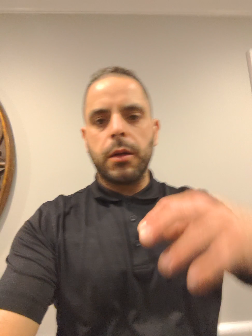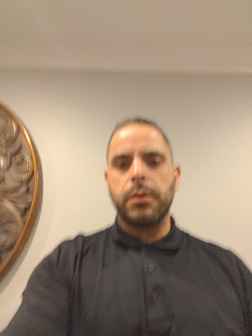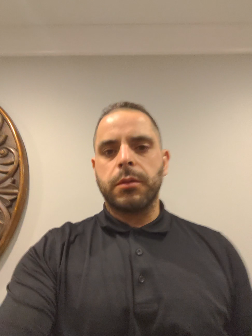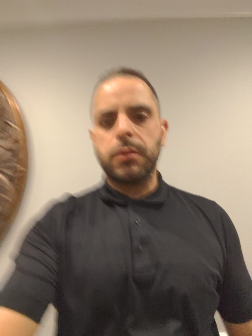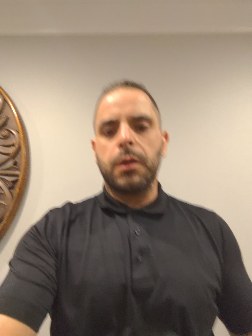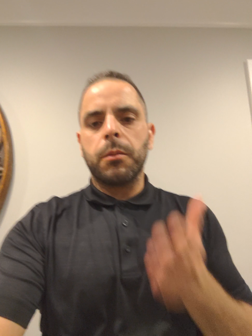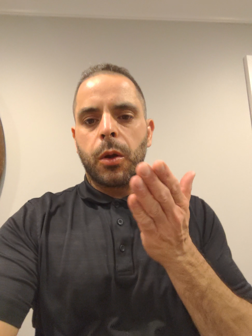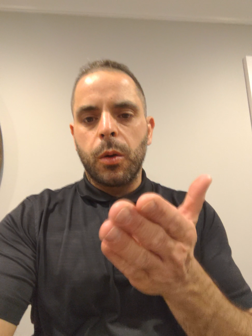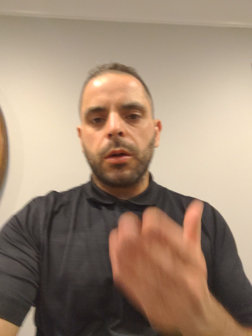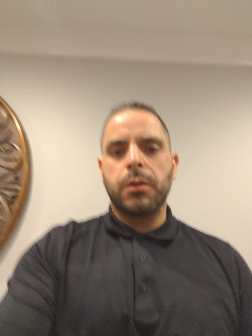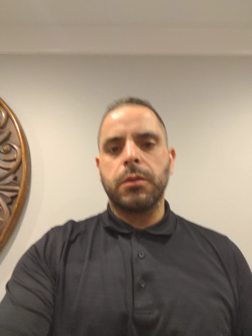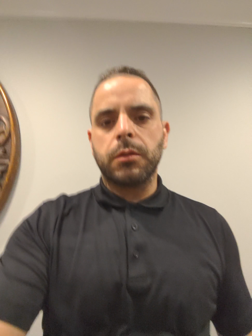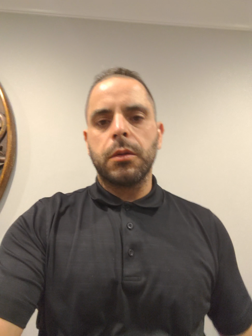boat